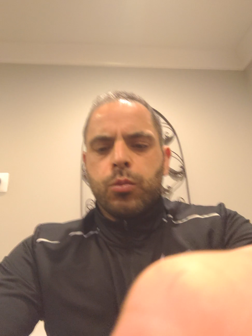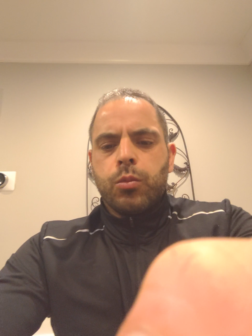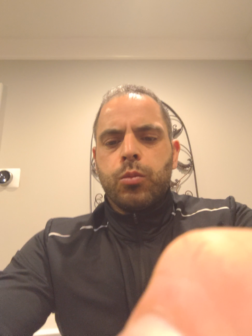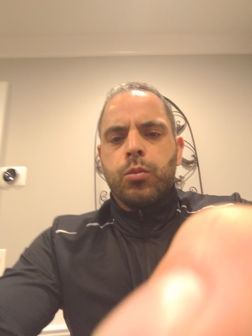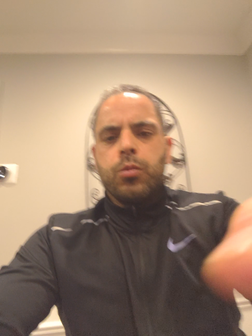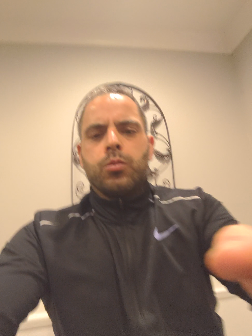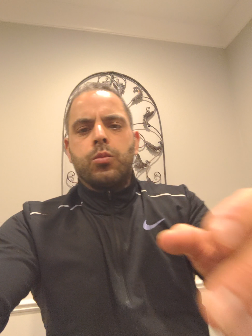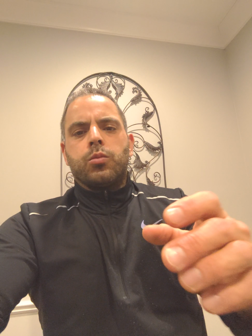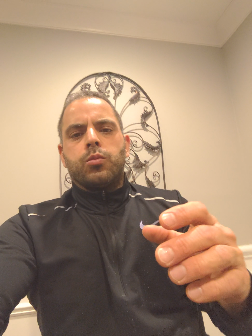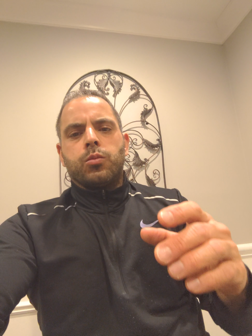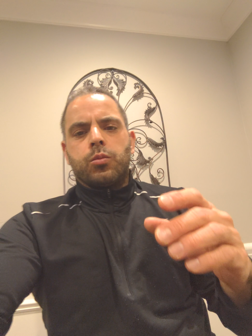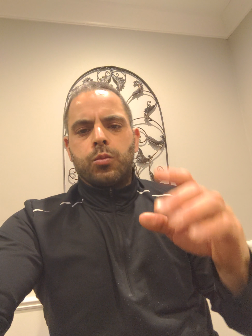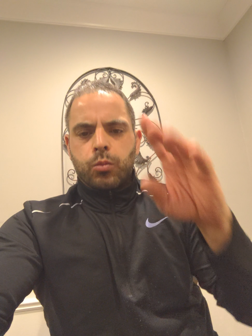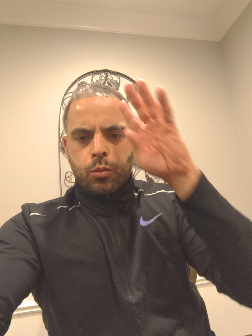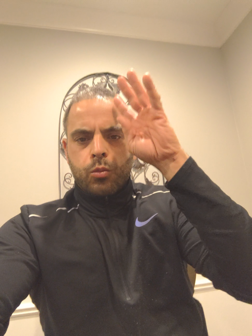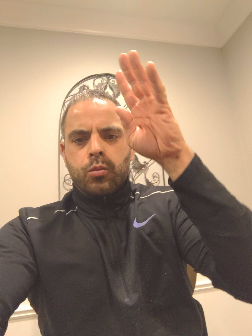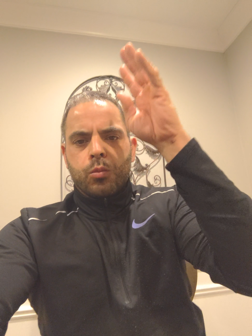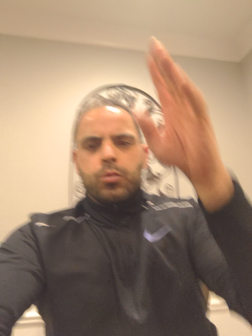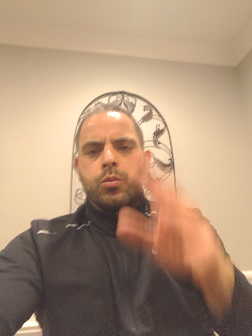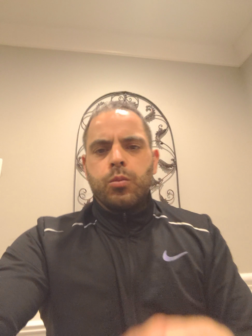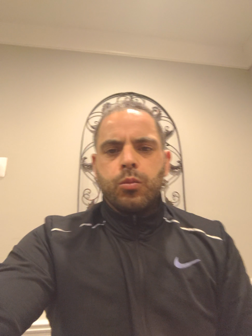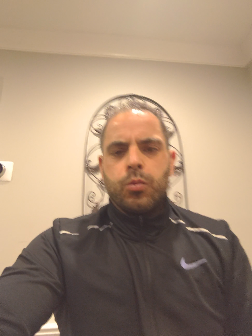pretend